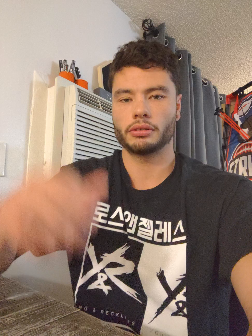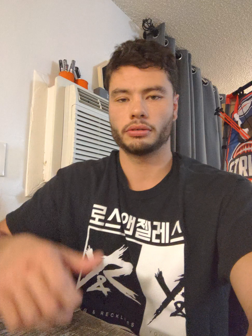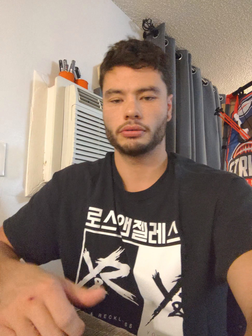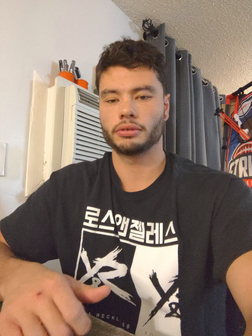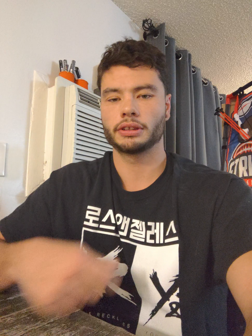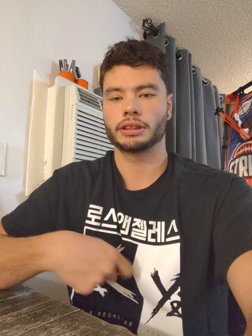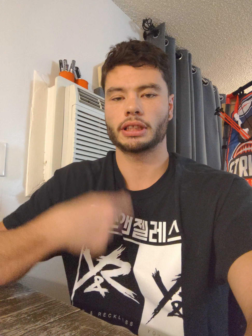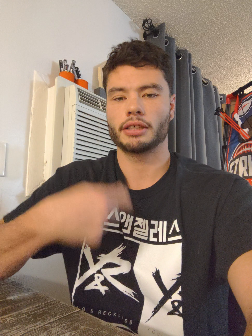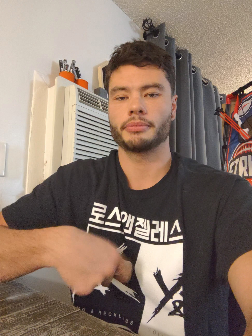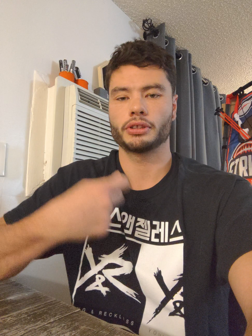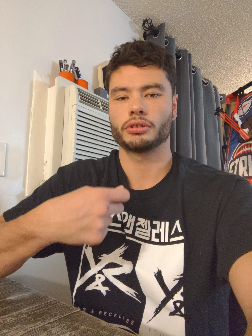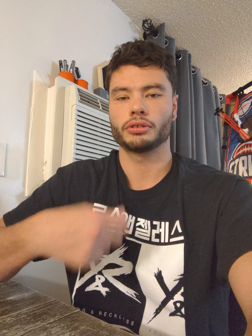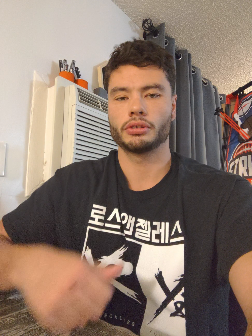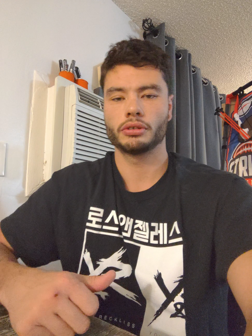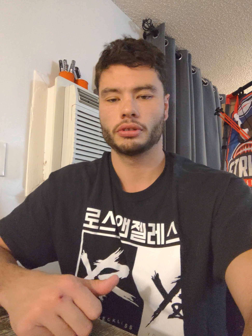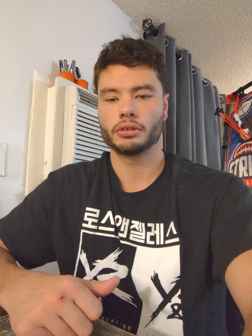zipper